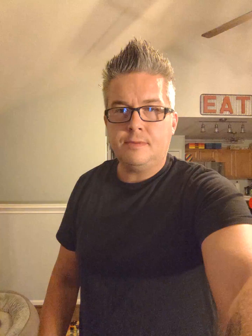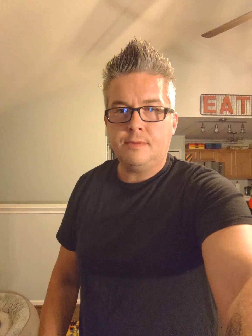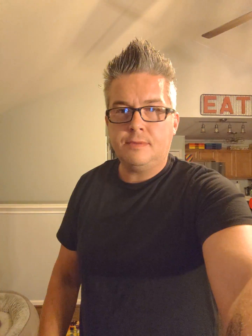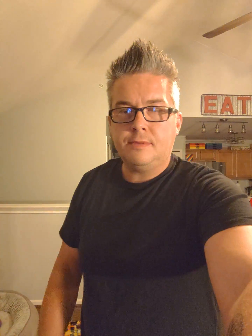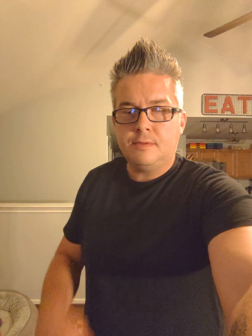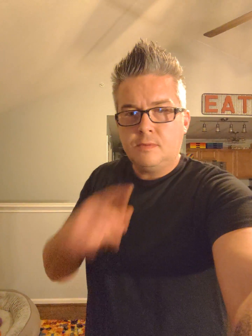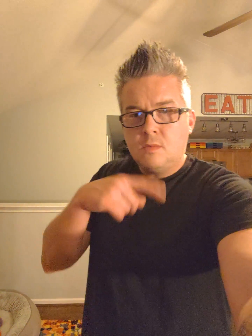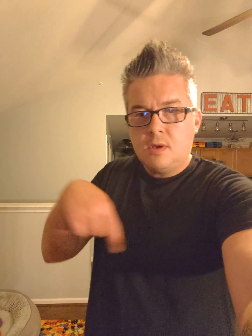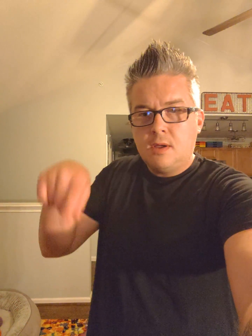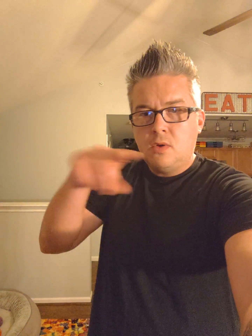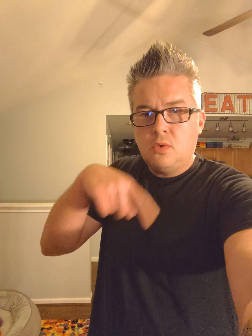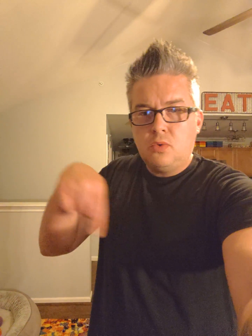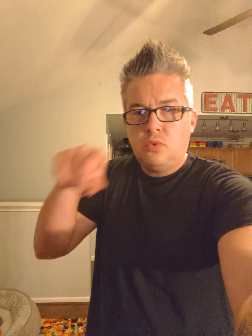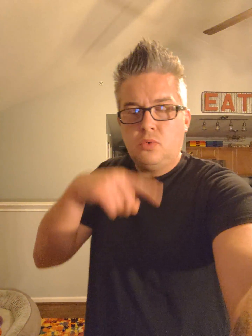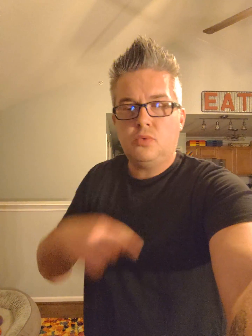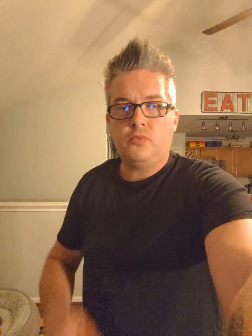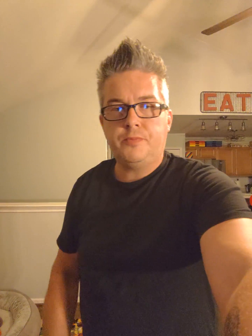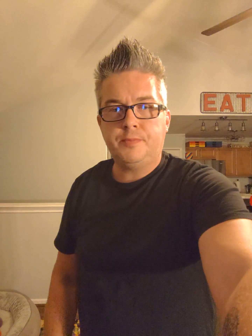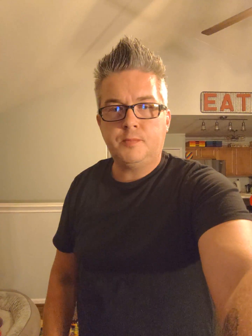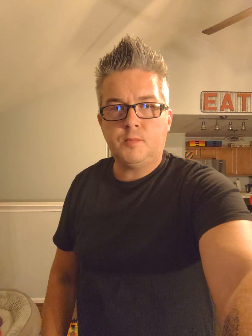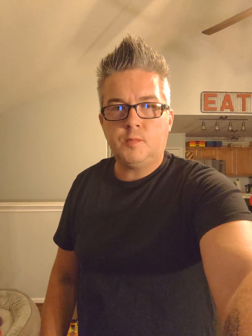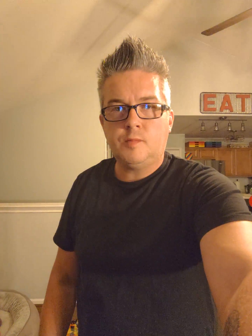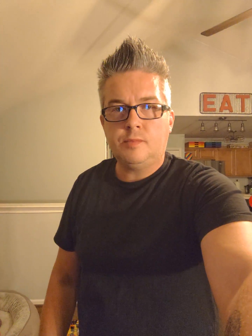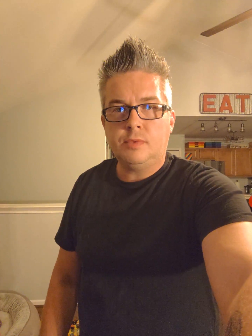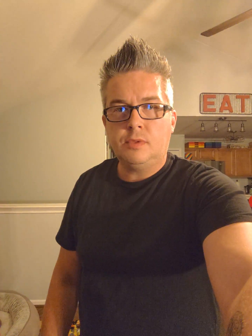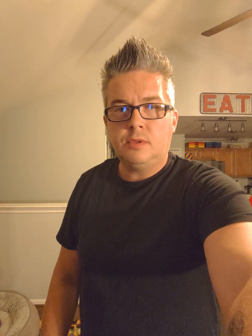around